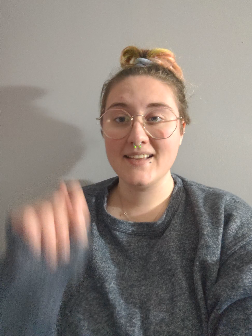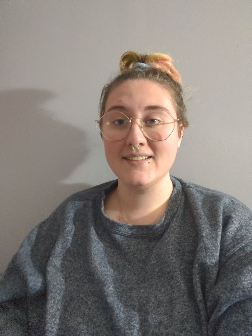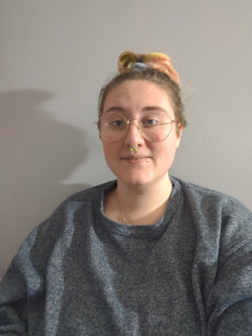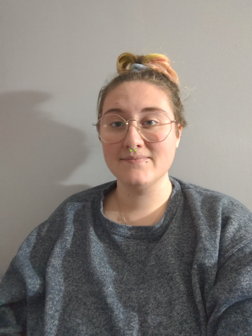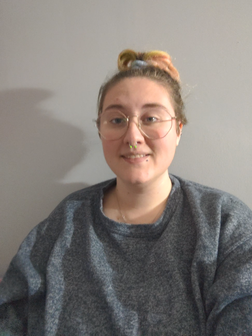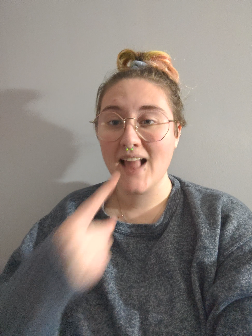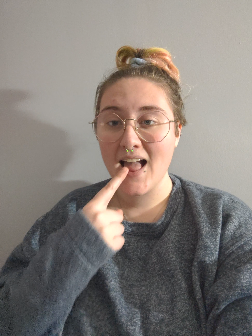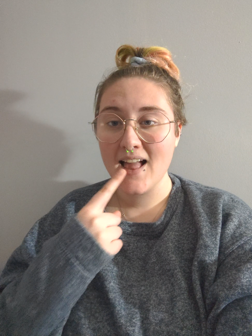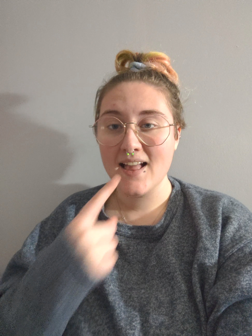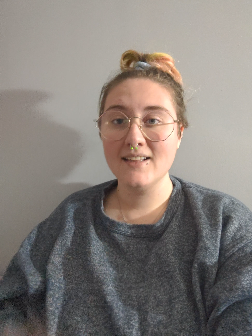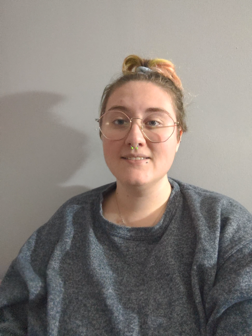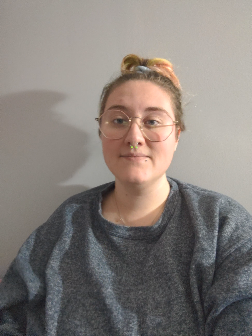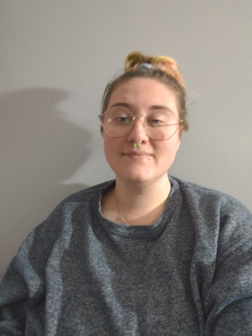tongue